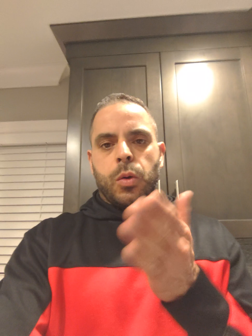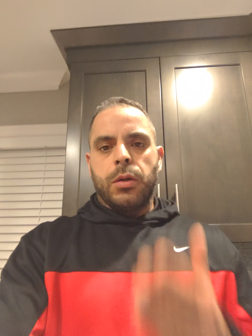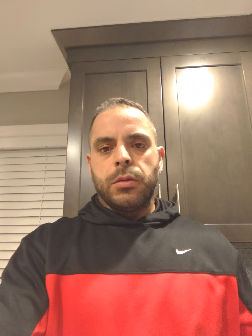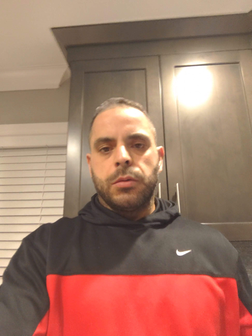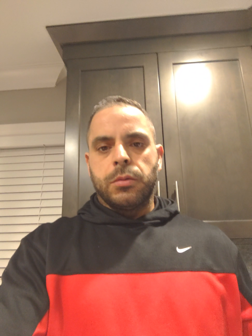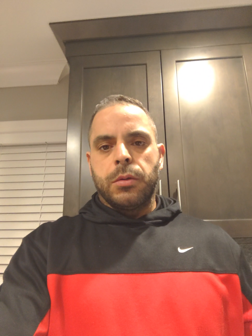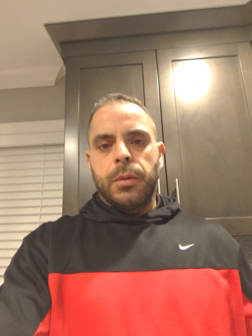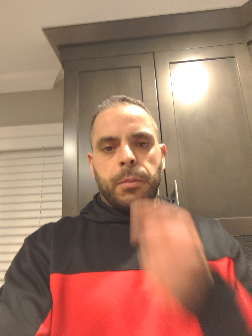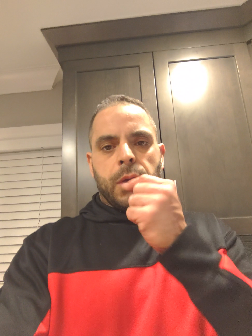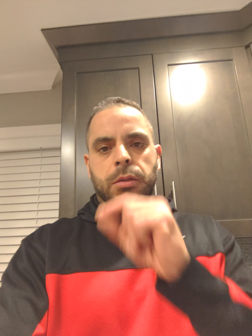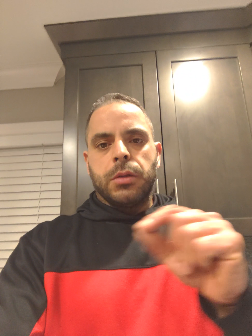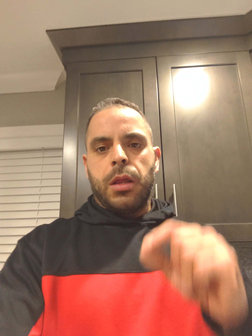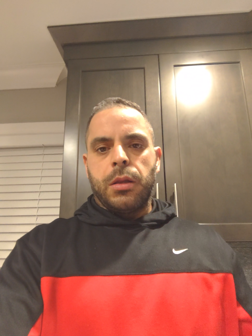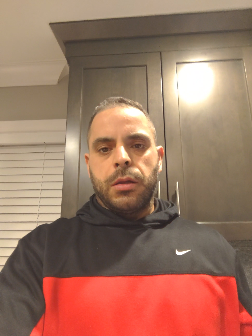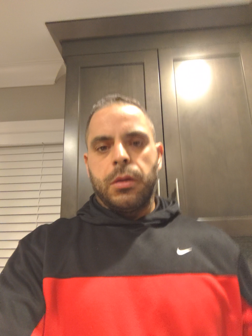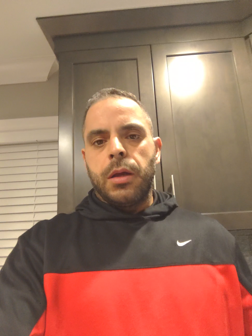pencil